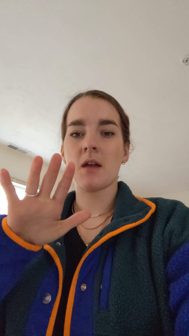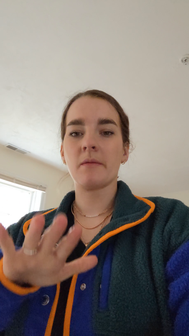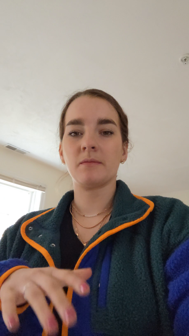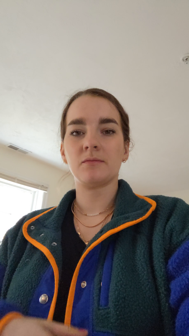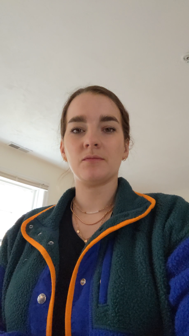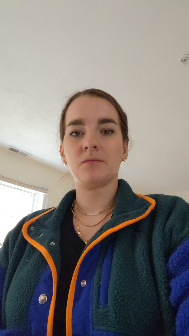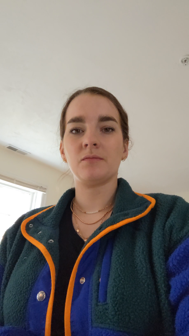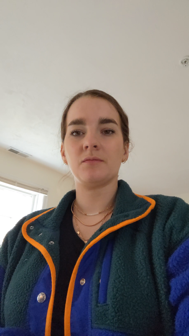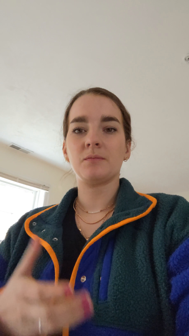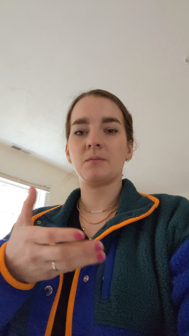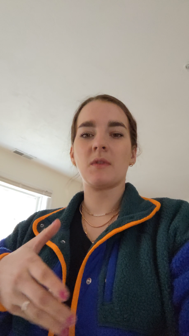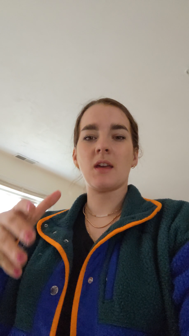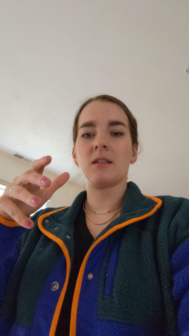bucket